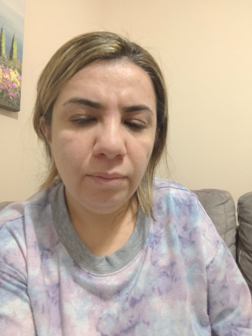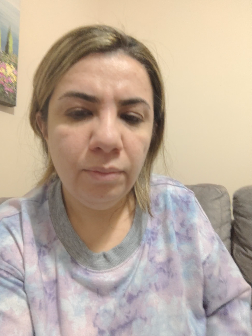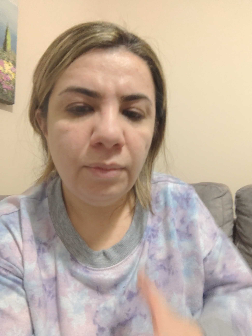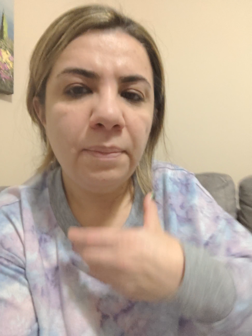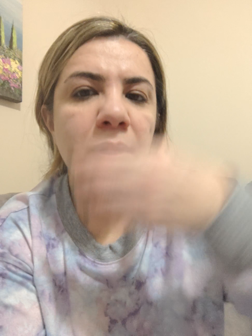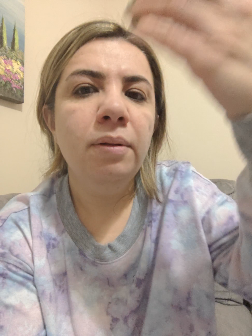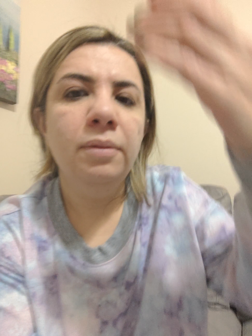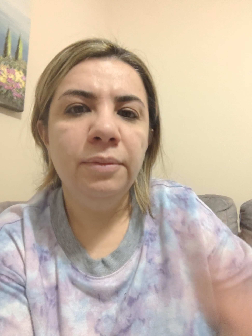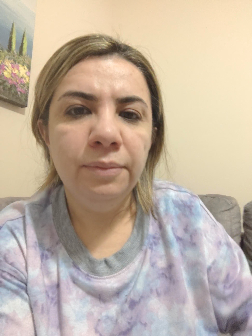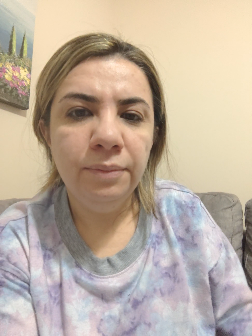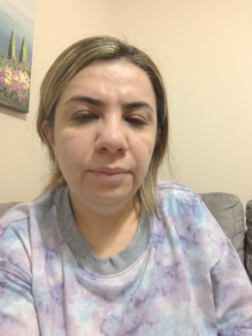giraffe